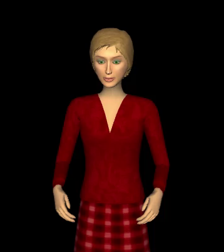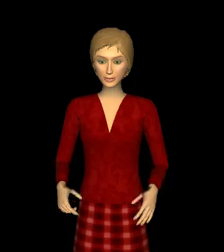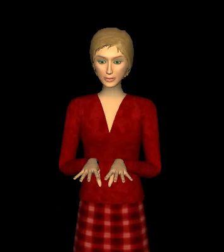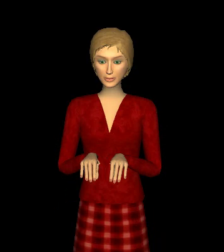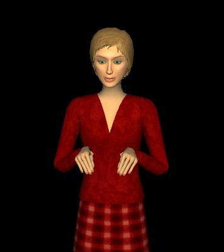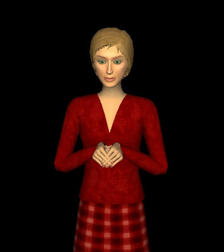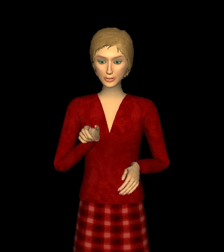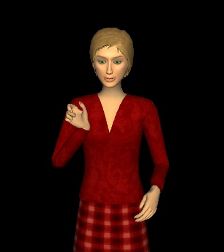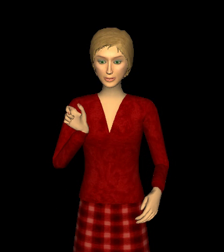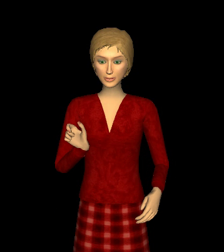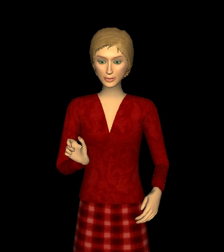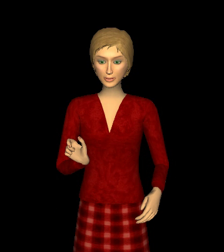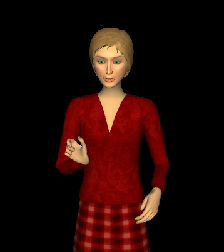فرد من العائلة